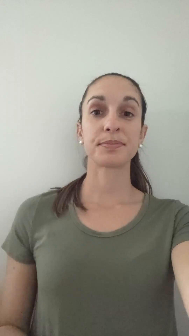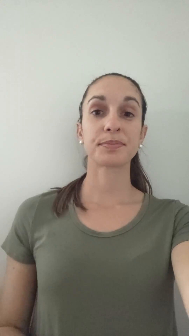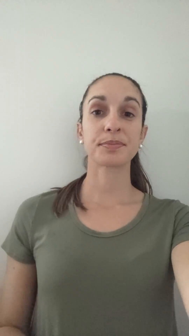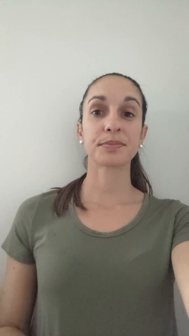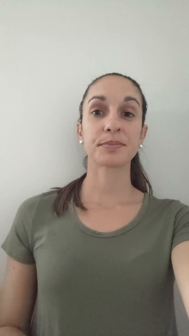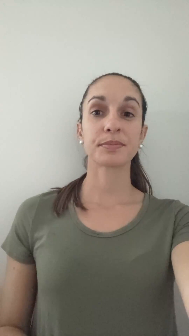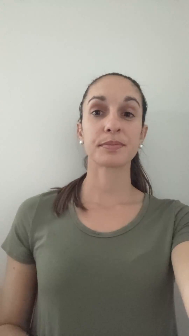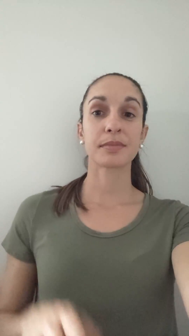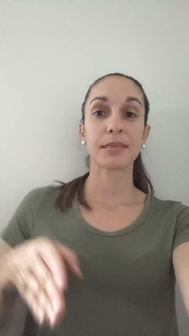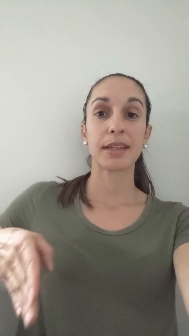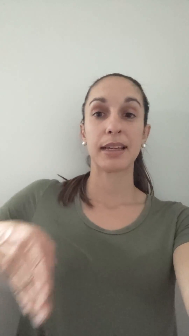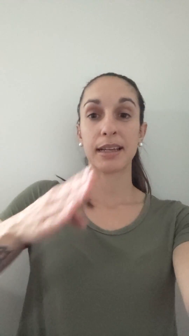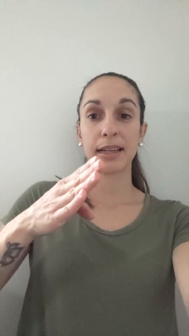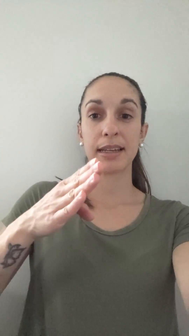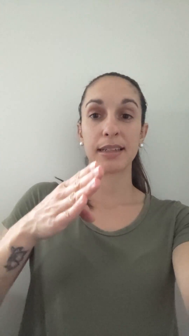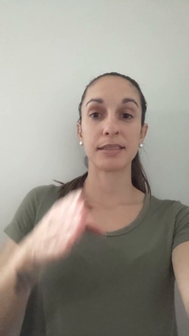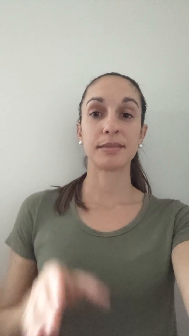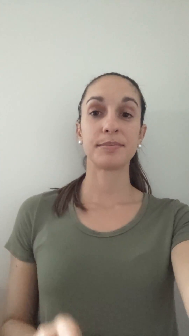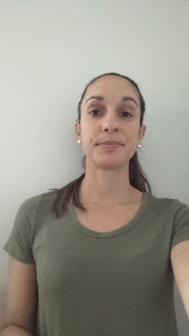kick